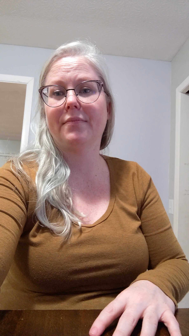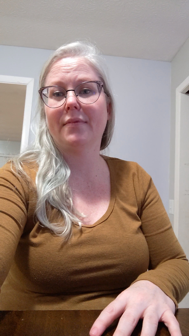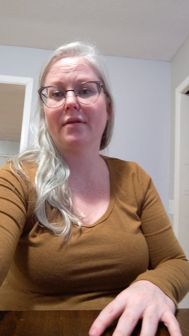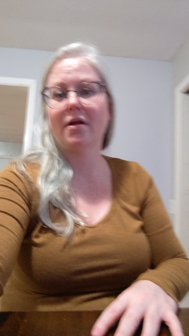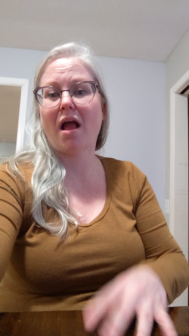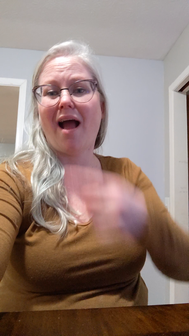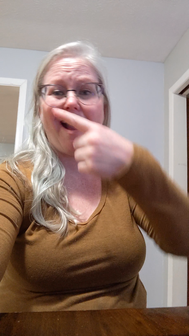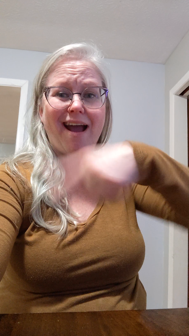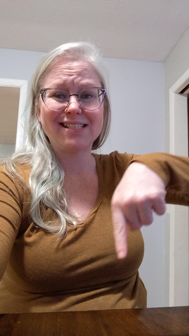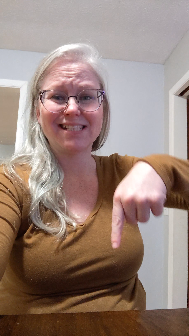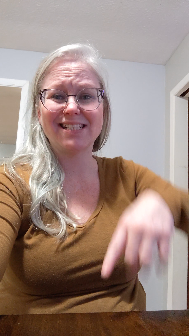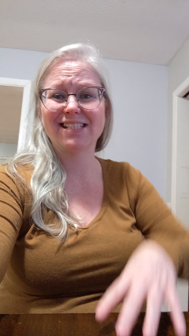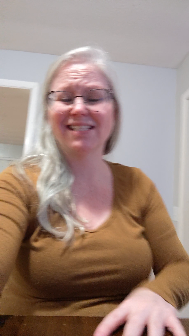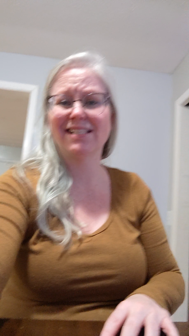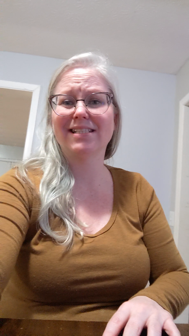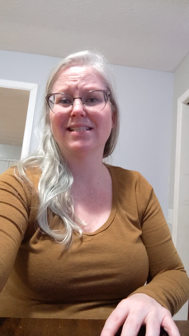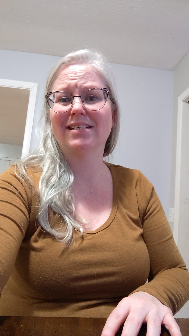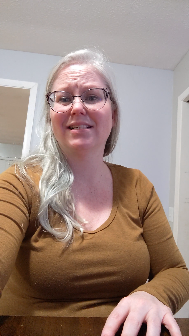cut